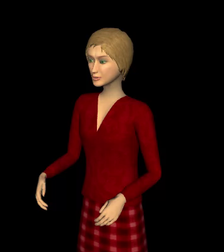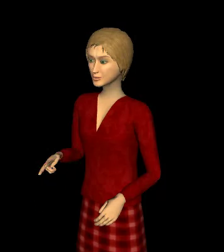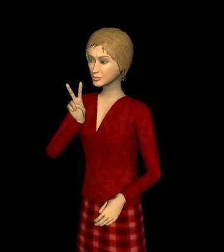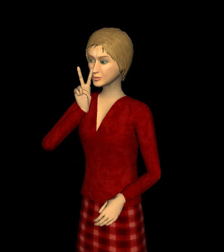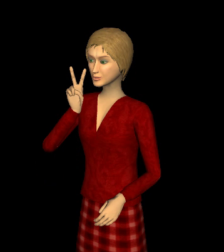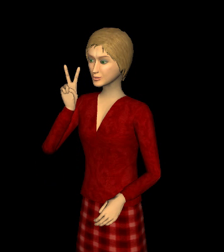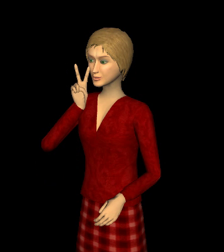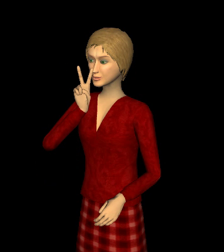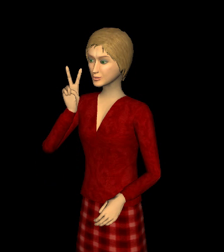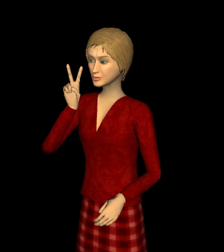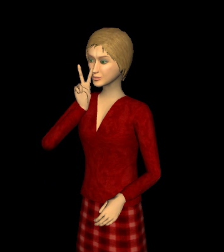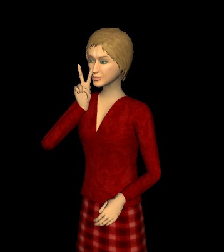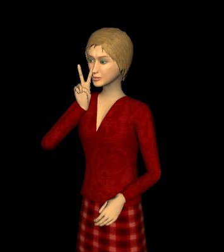مضحك